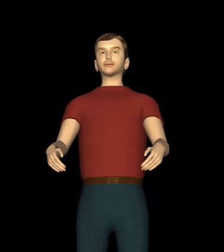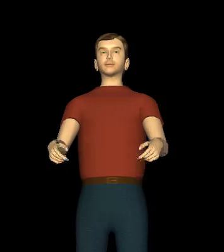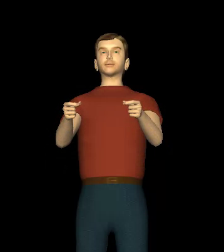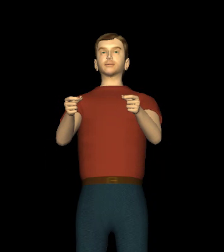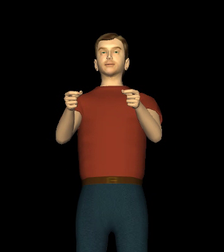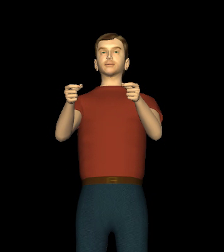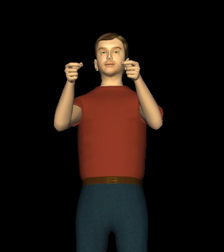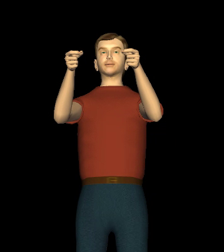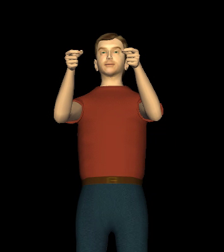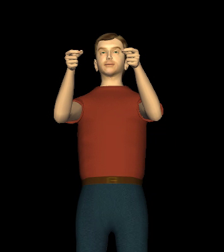مبنى